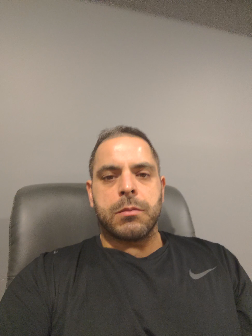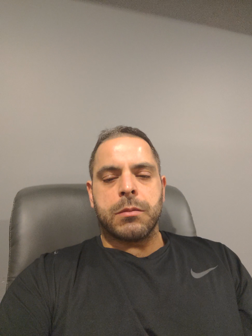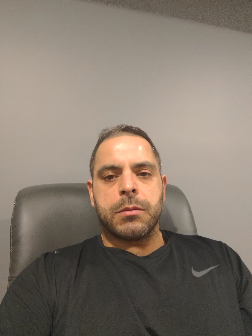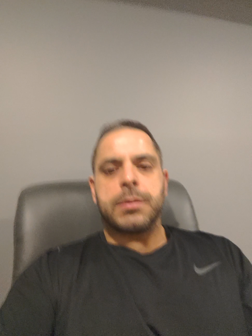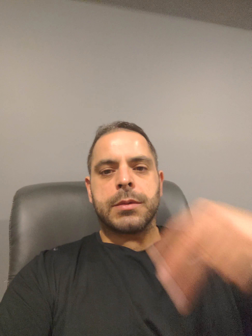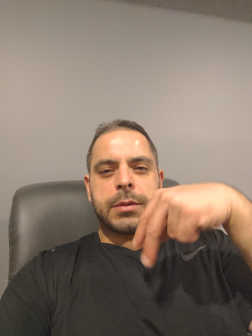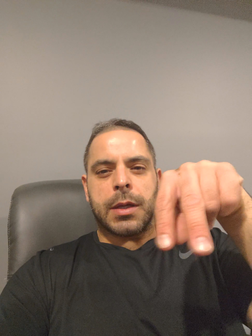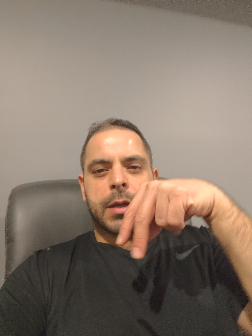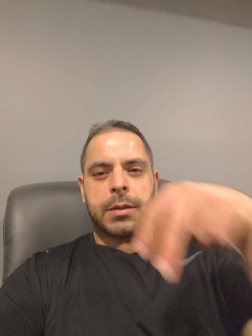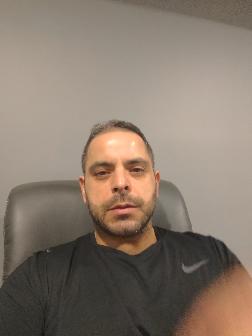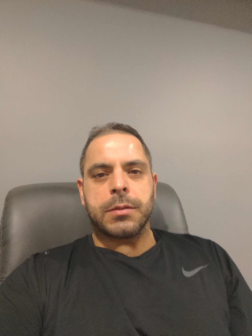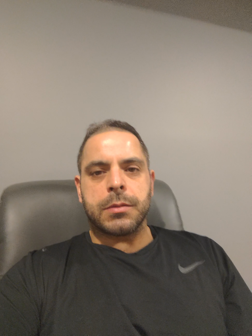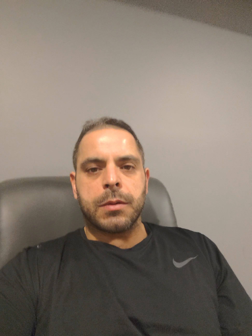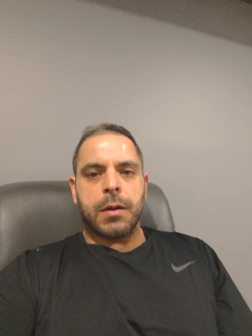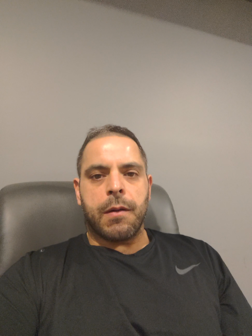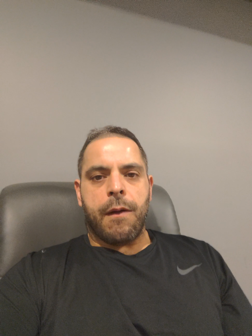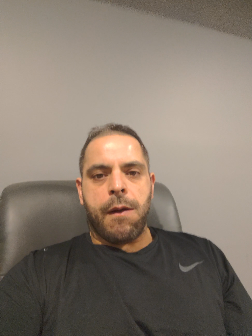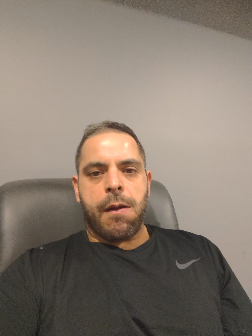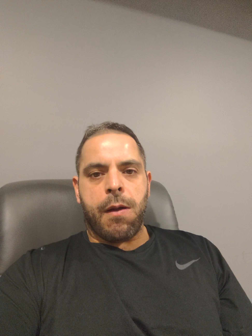dance